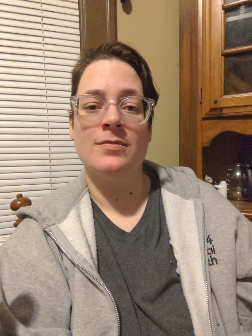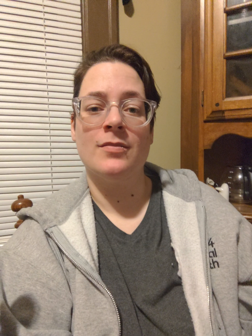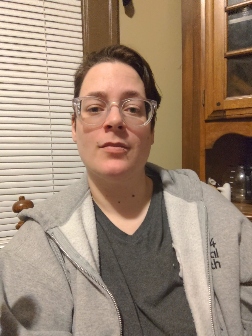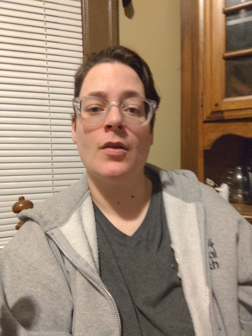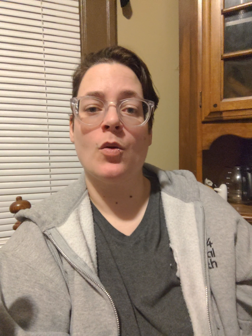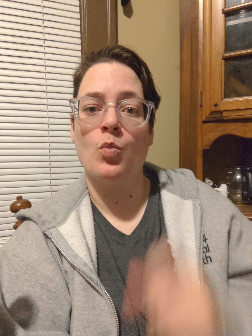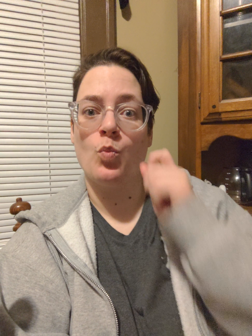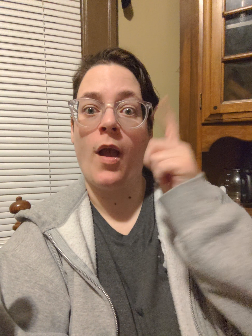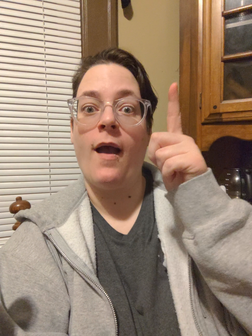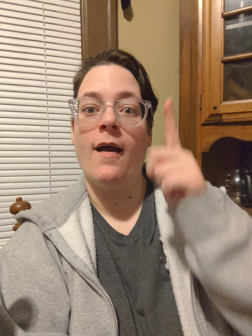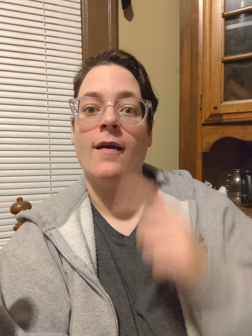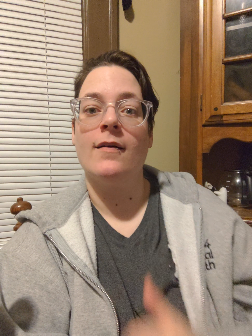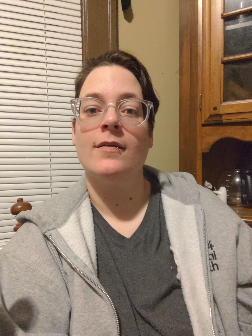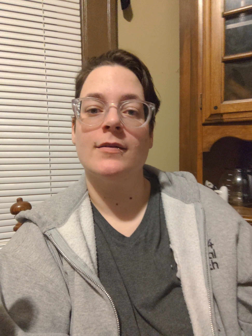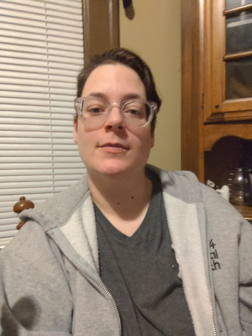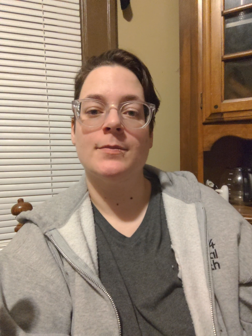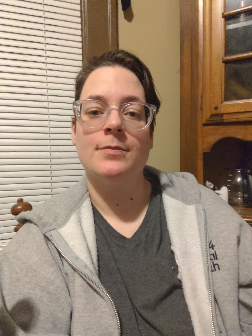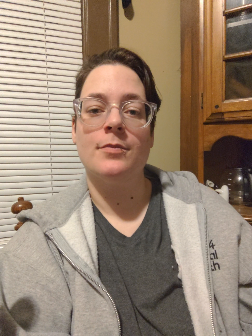awake